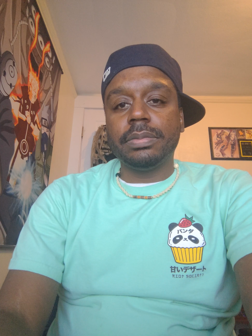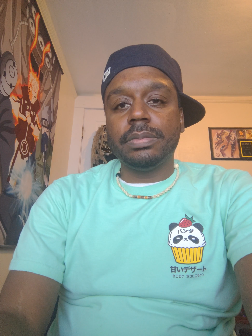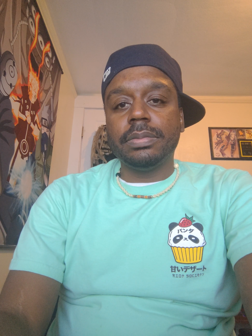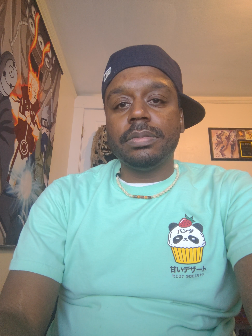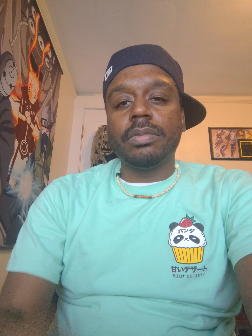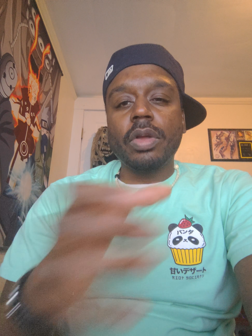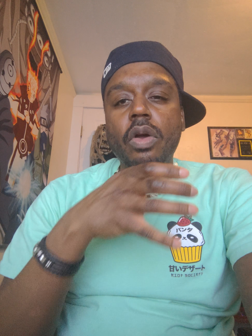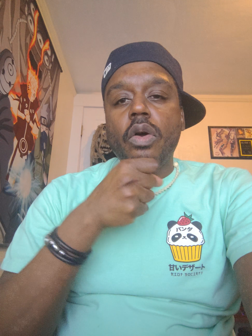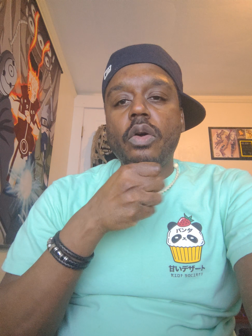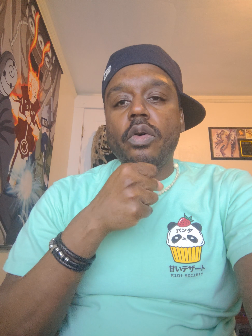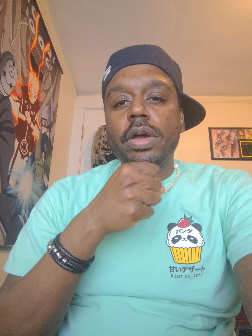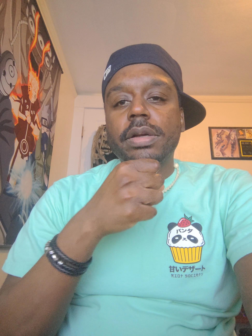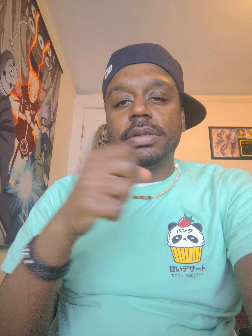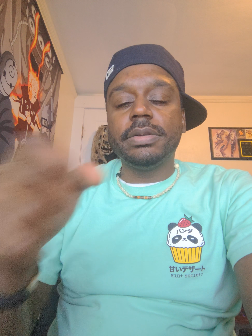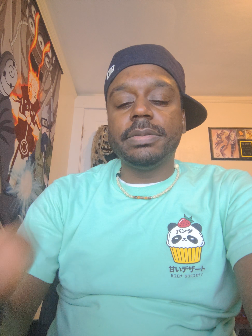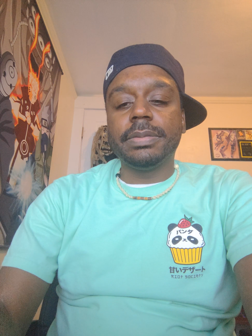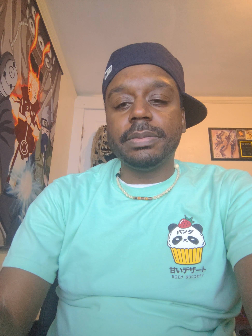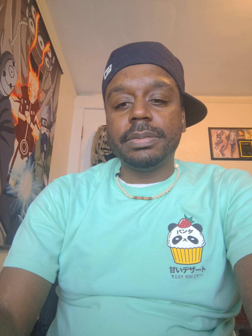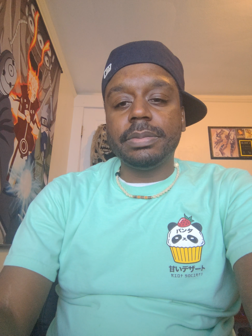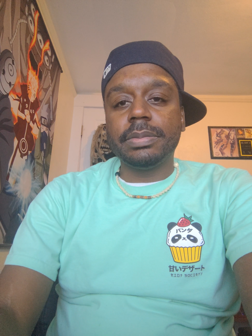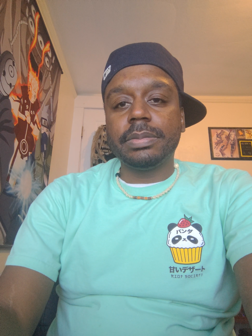orange